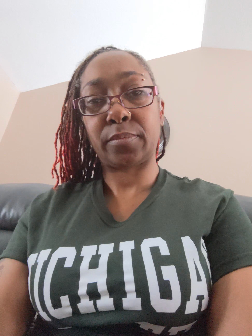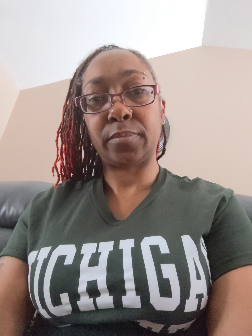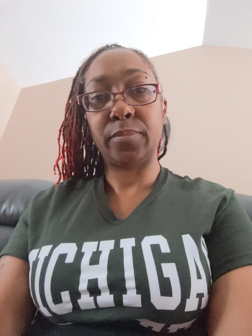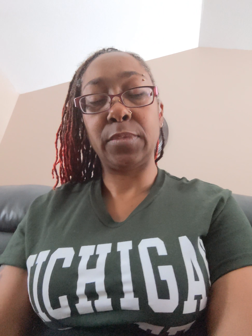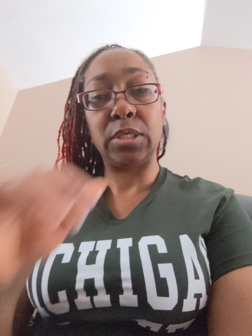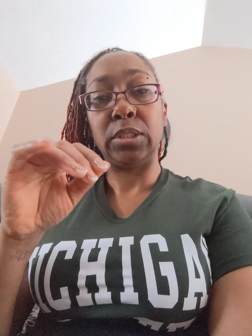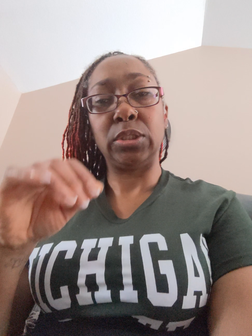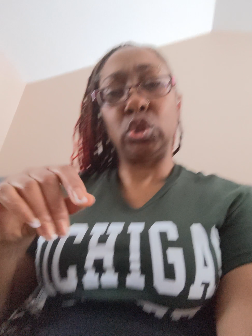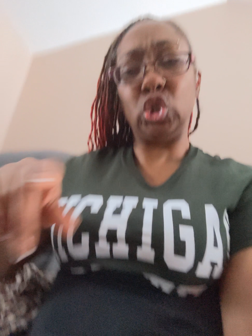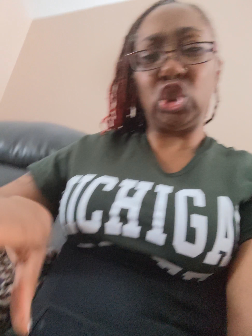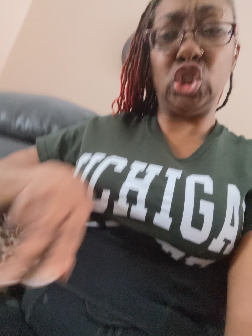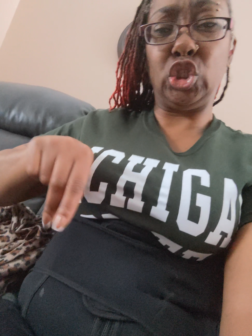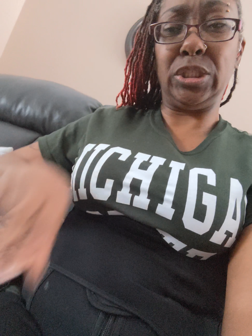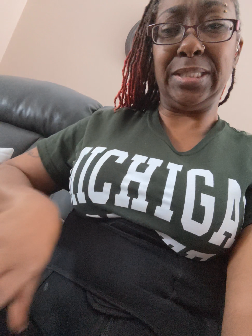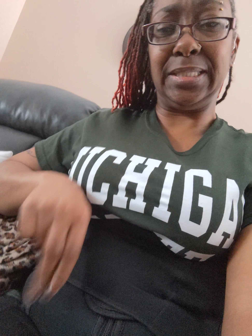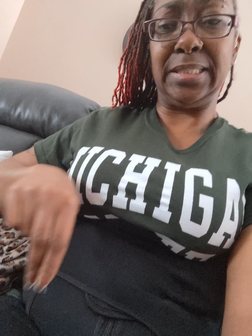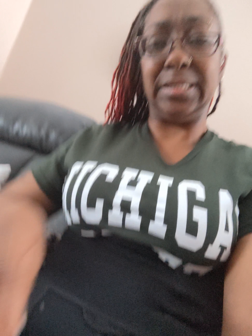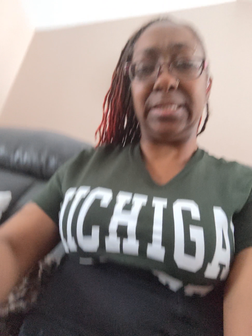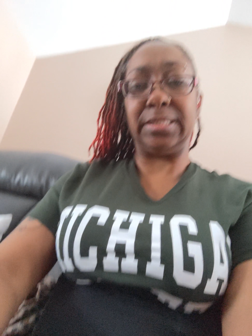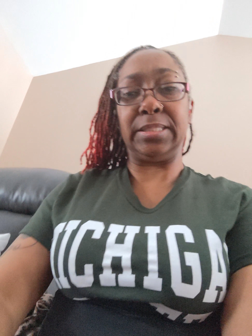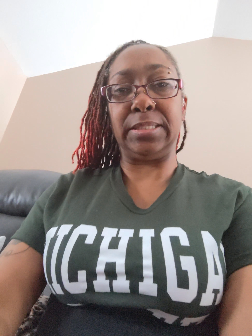jeans